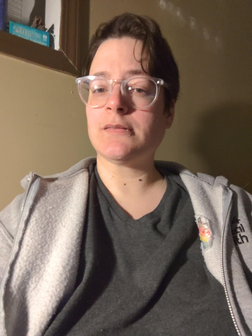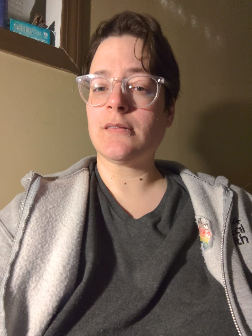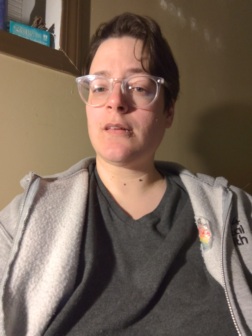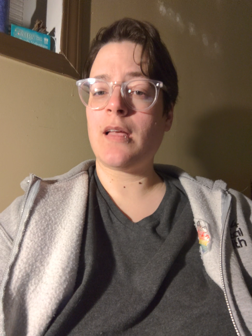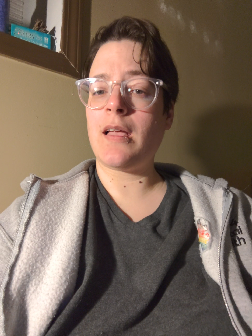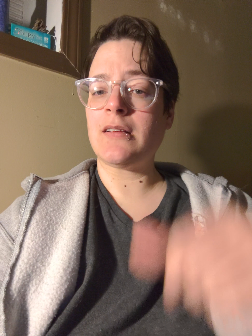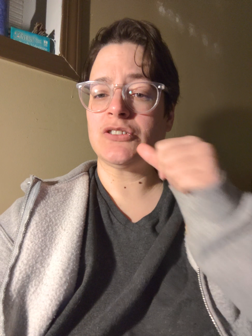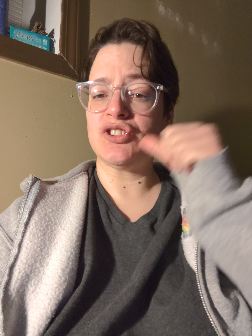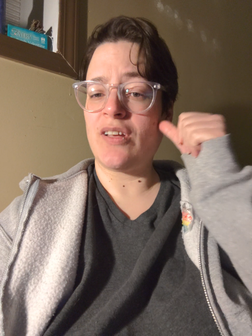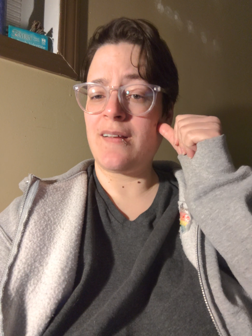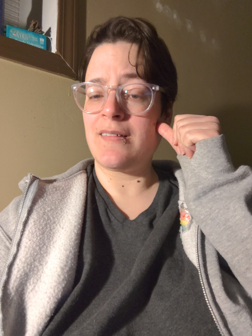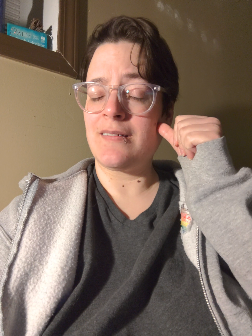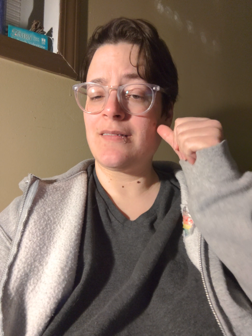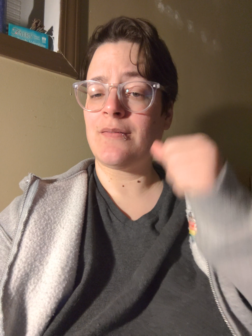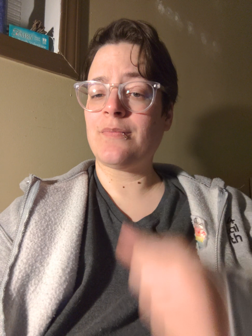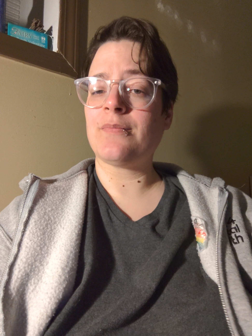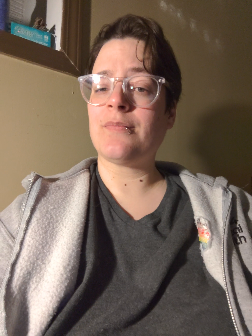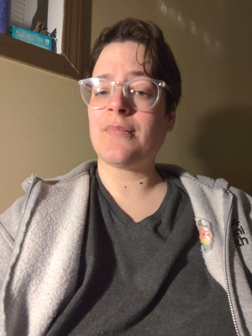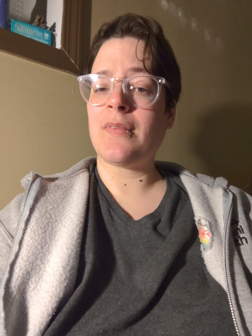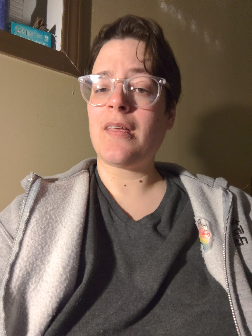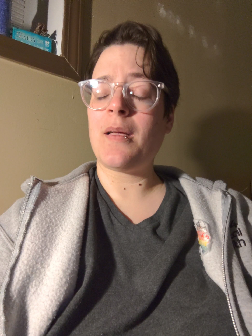yesterday